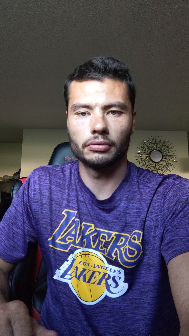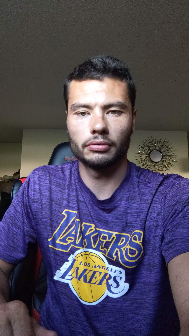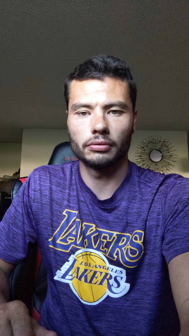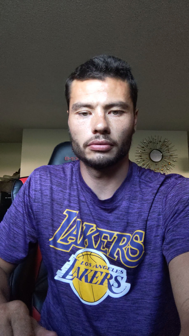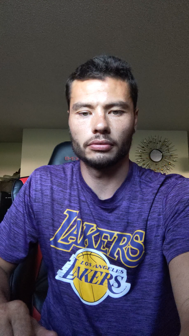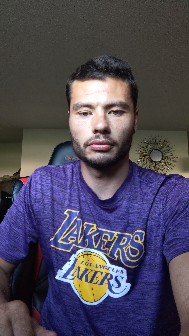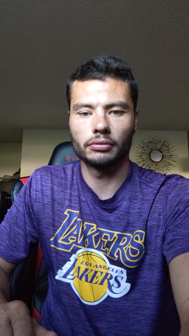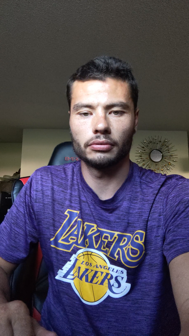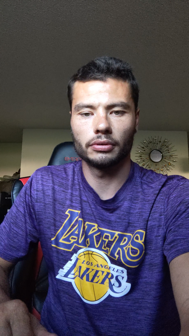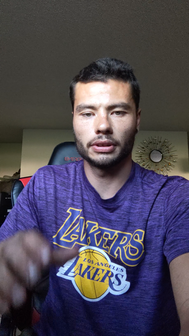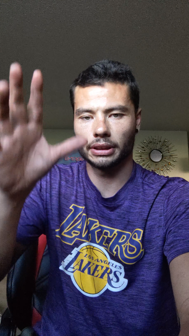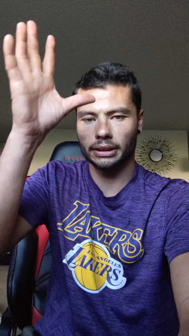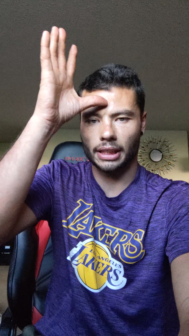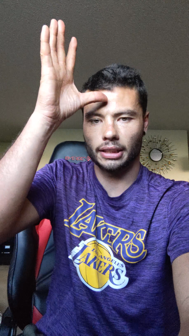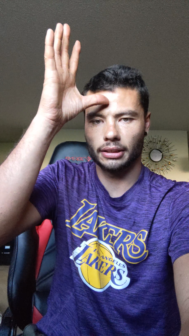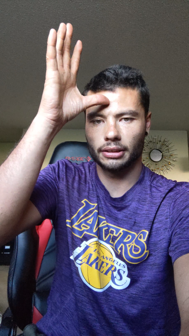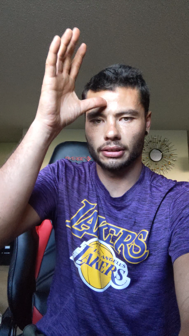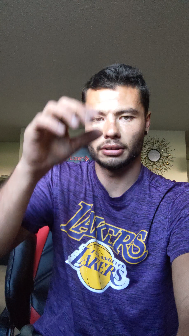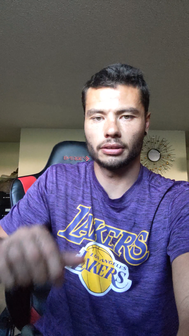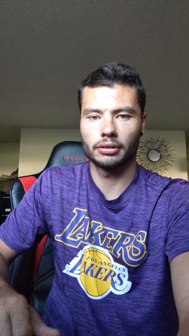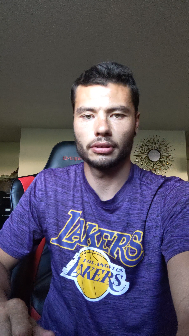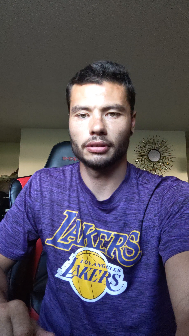daddy